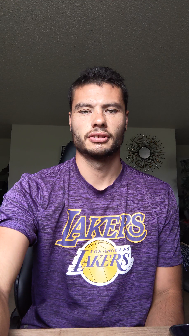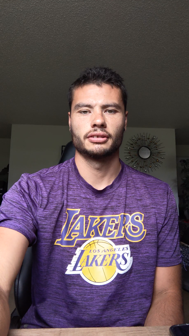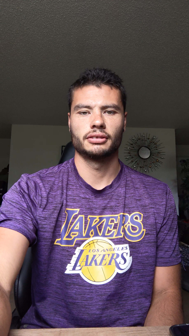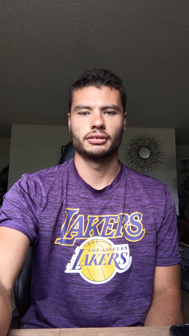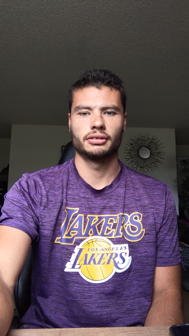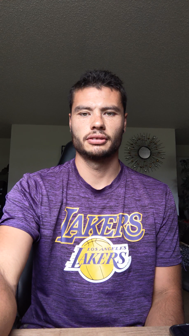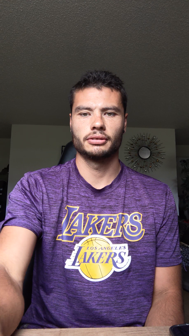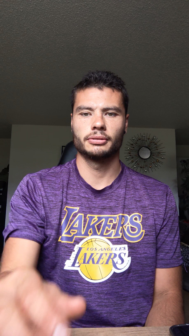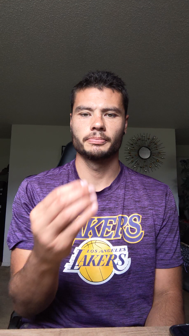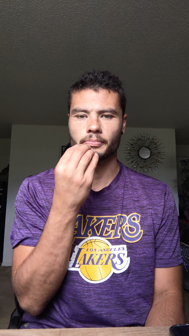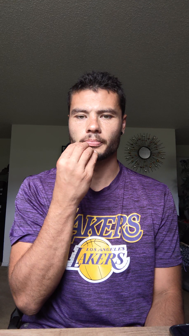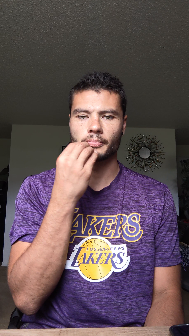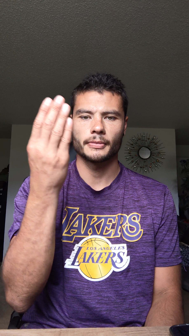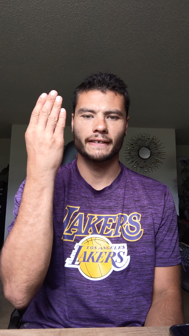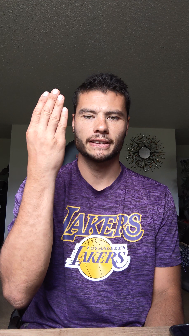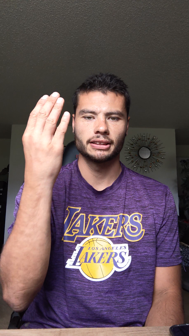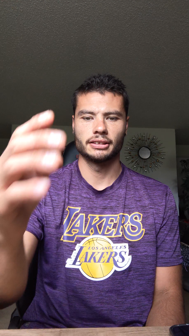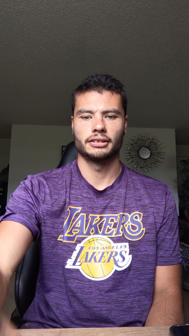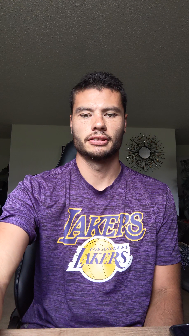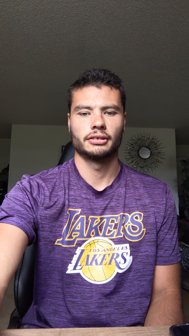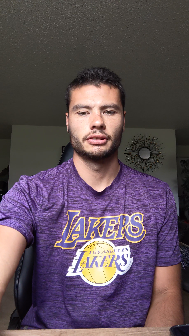breakfast